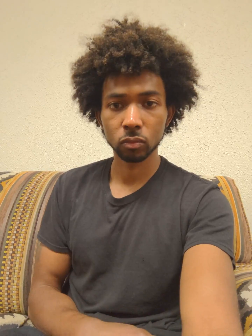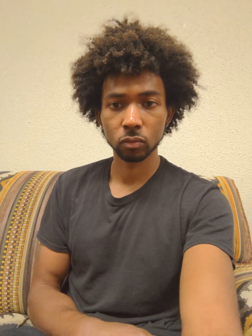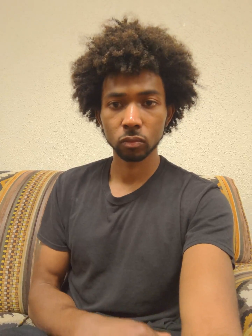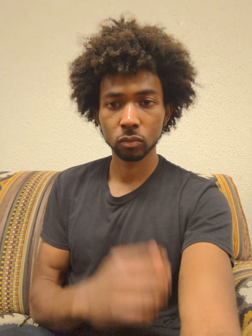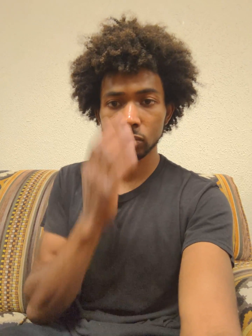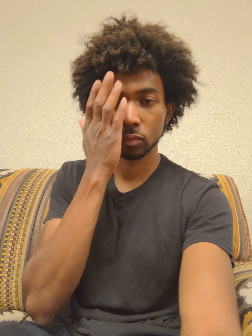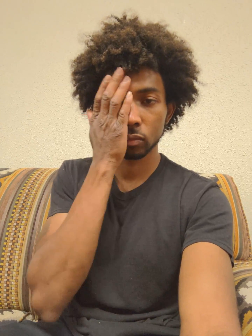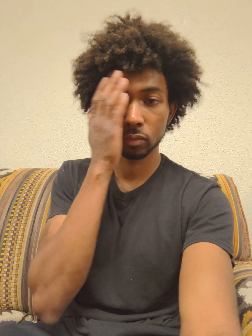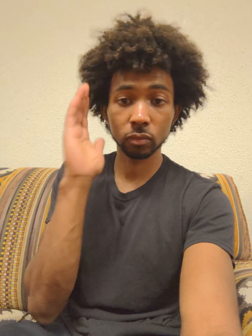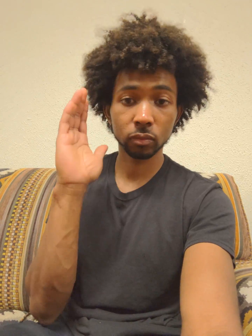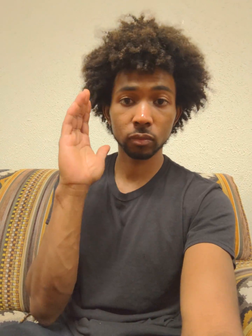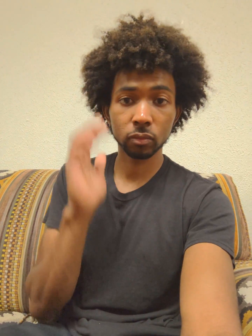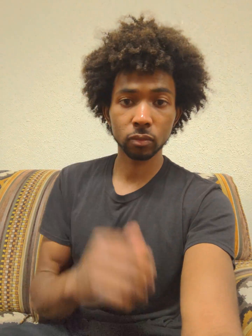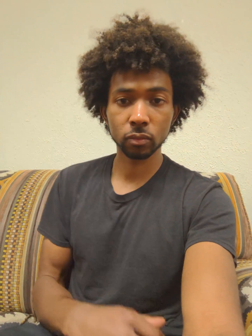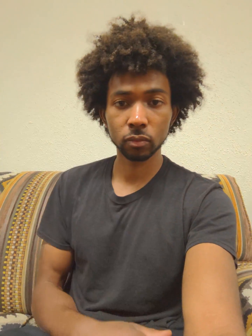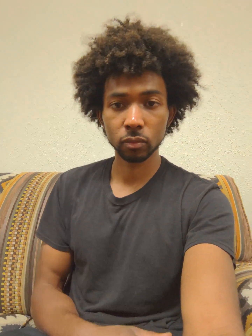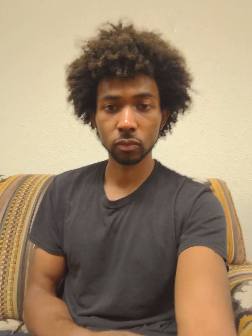peekaboo